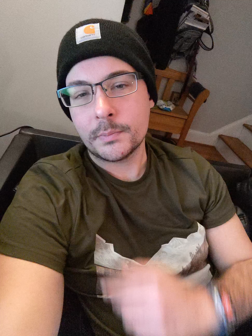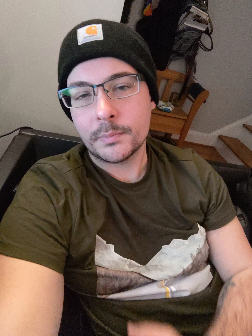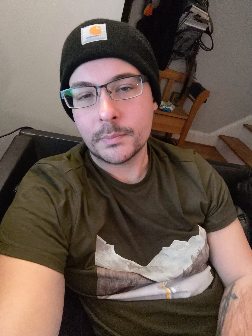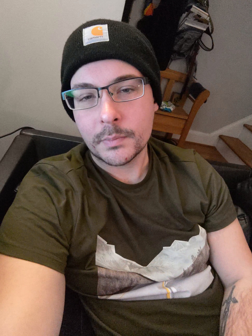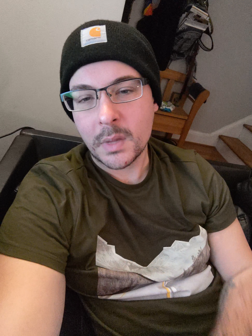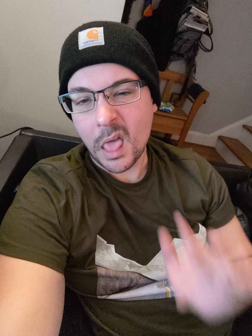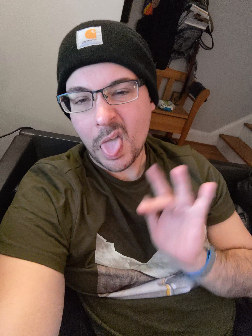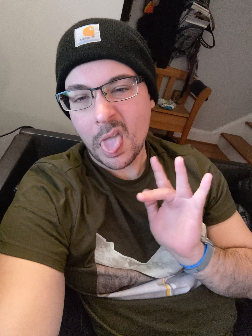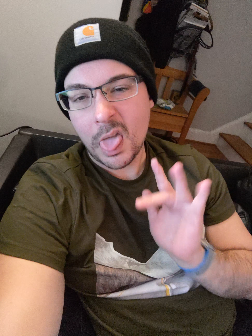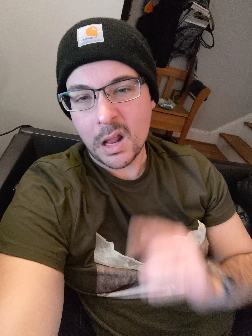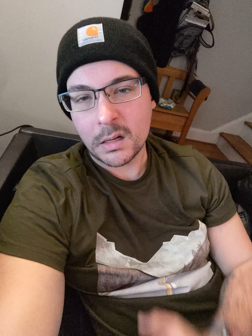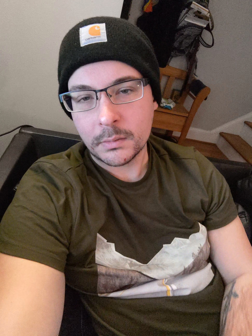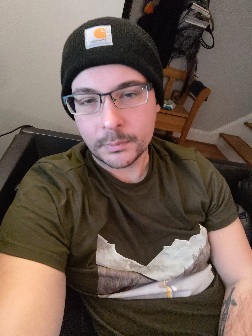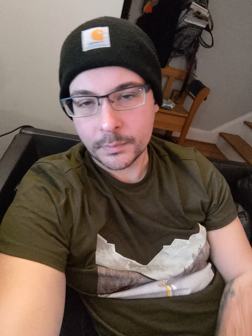yucky